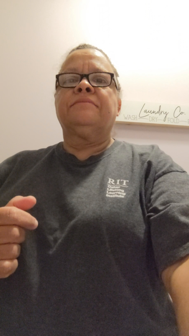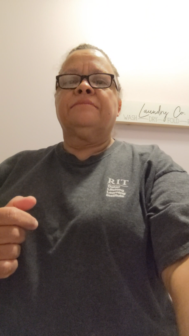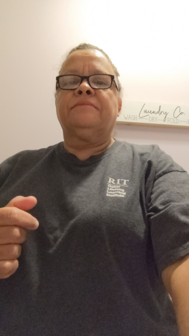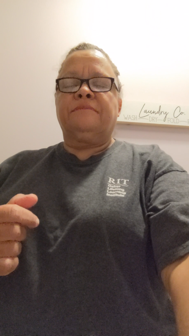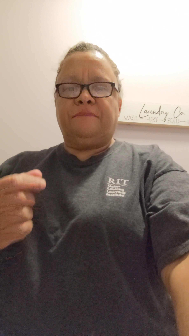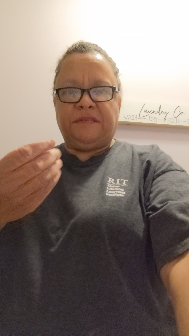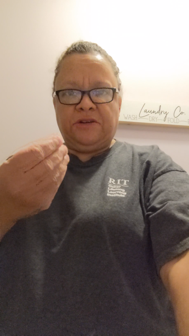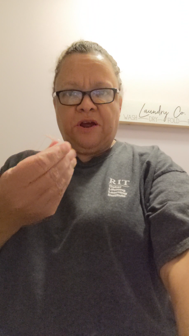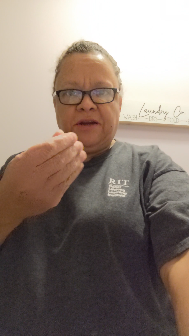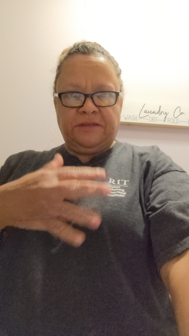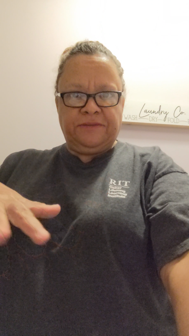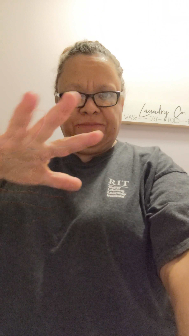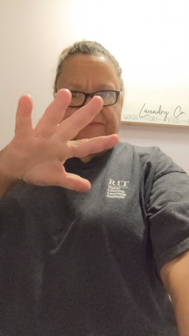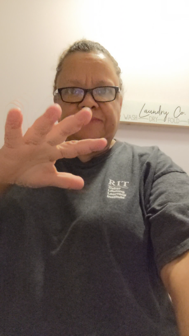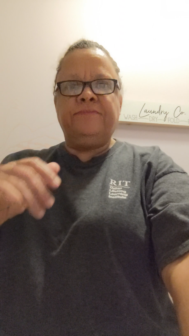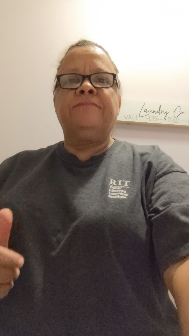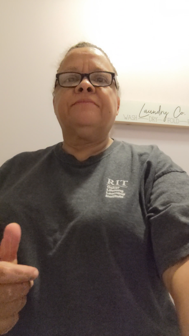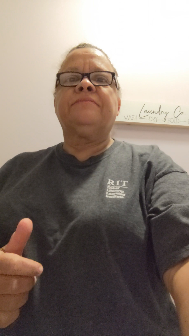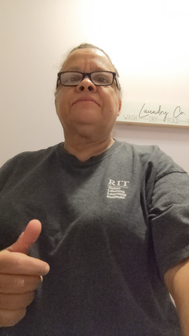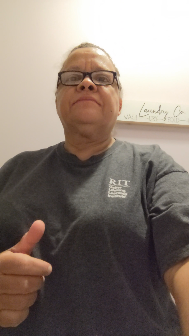garden